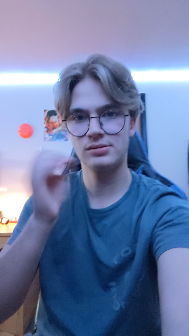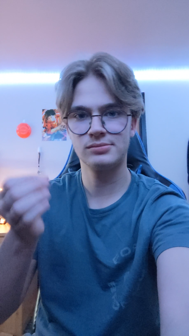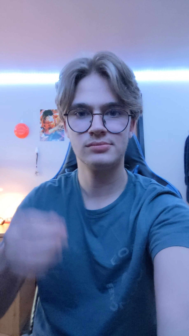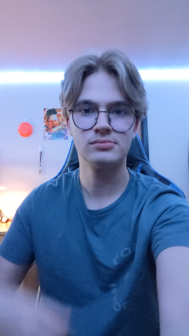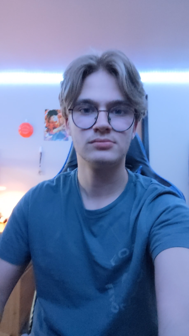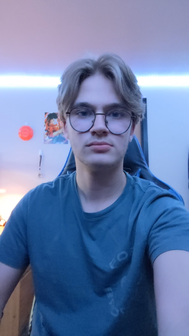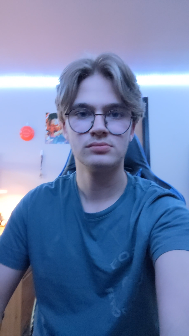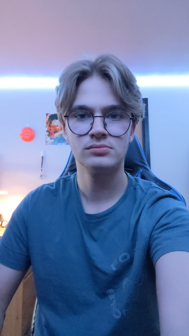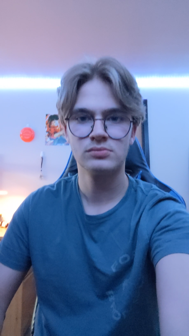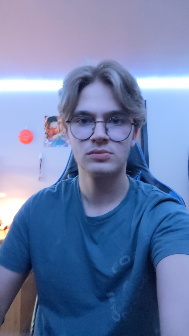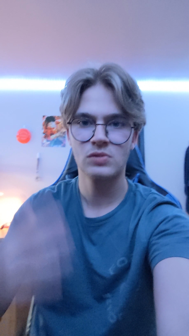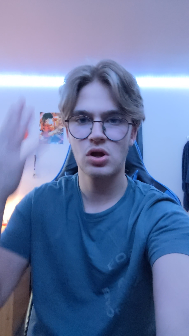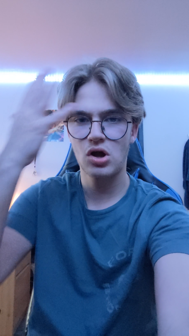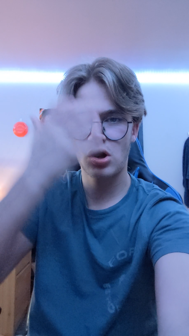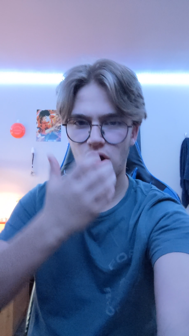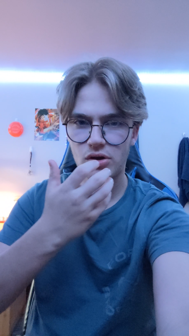dark